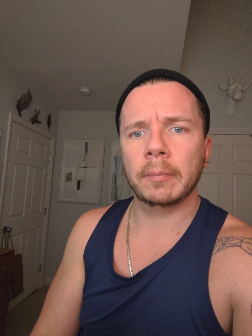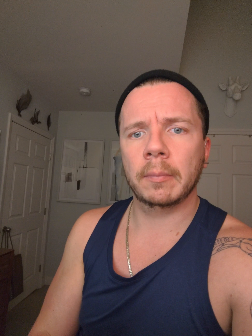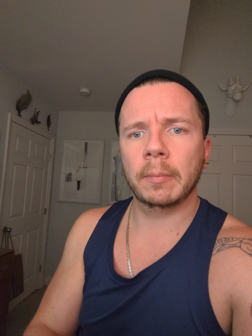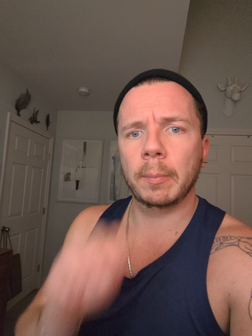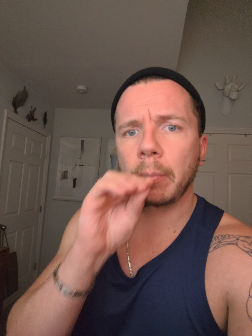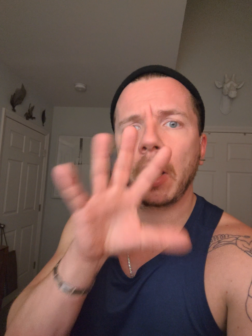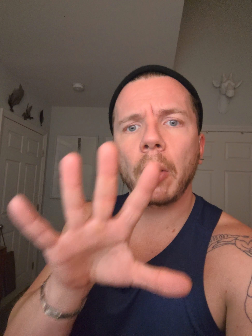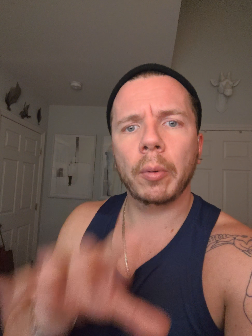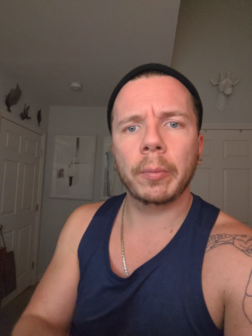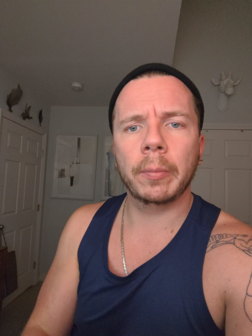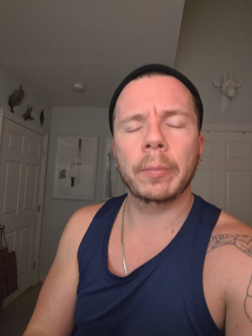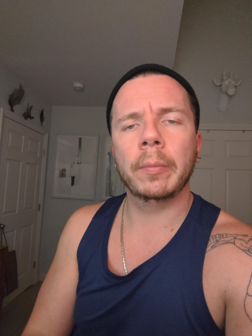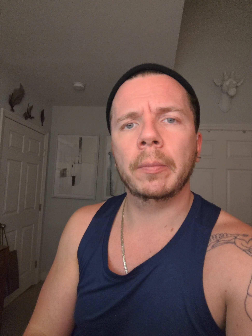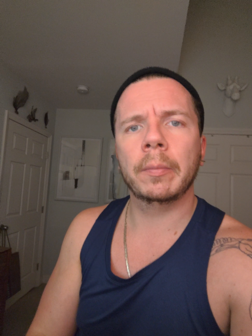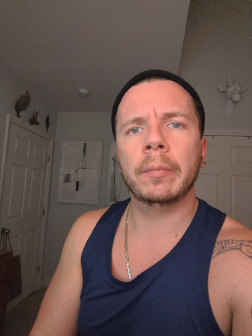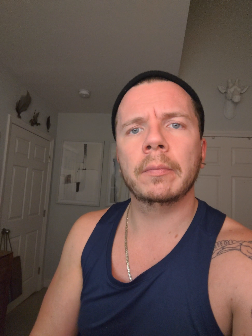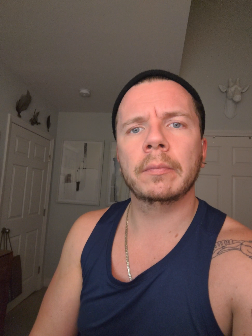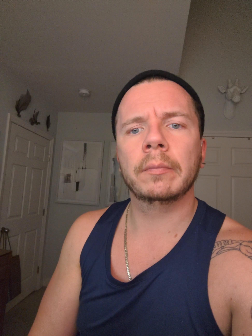blow